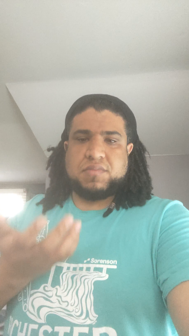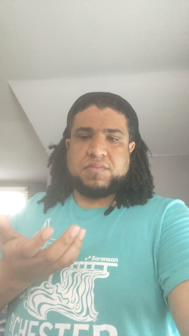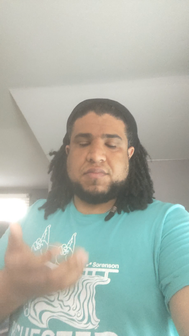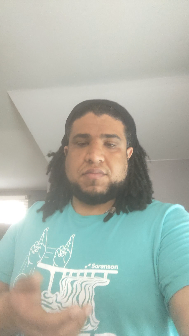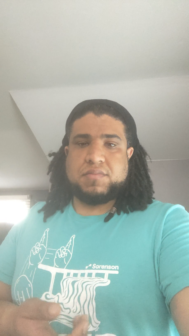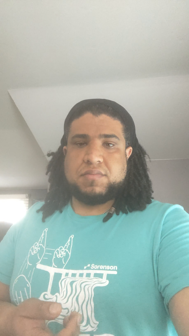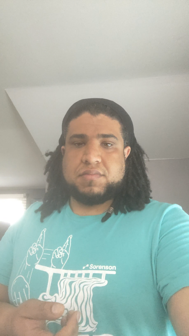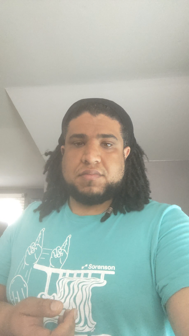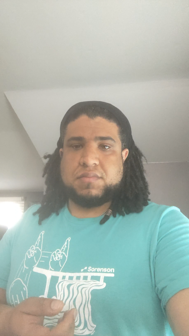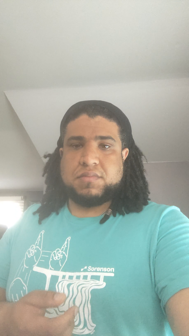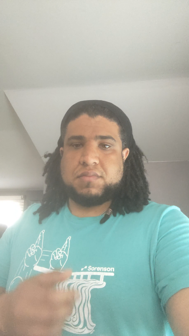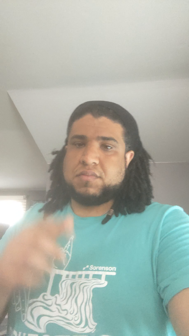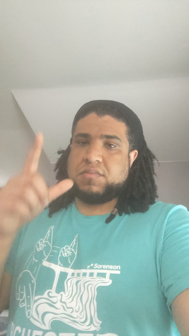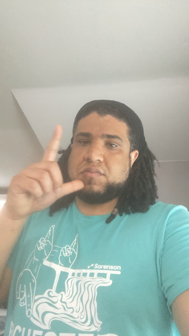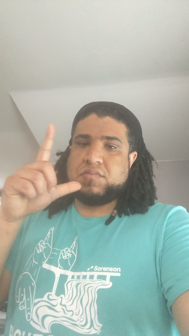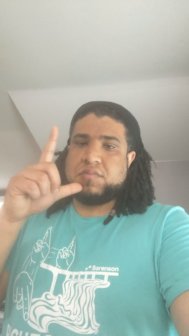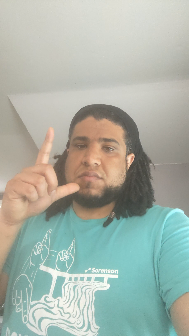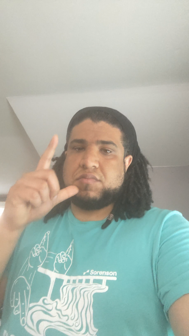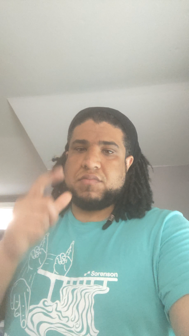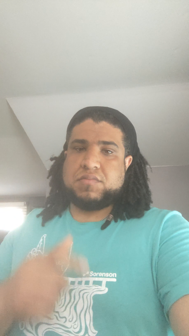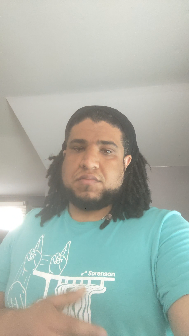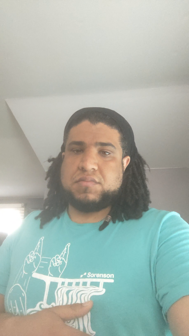lunch